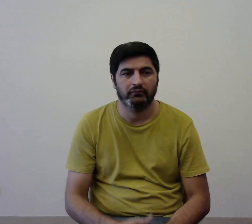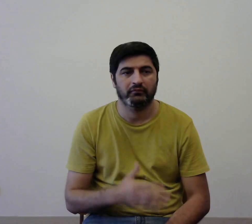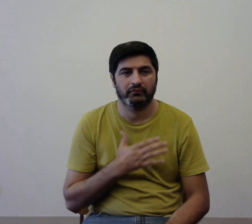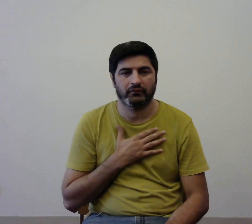mən